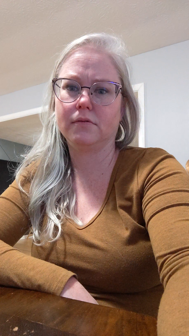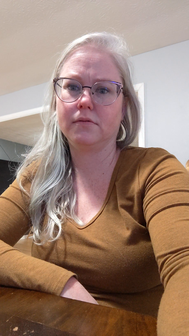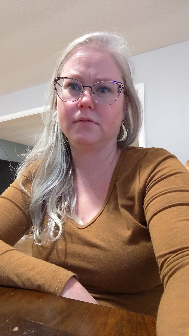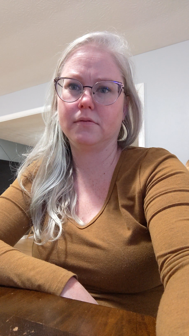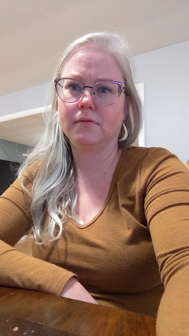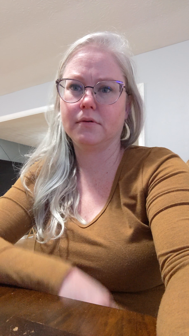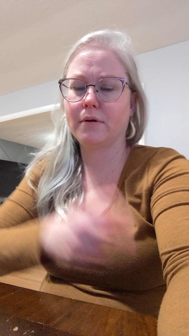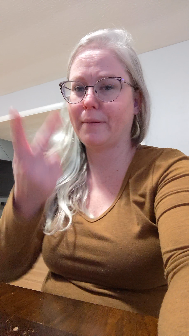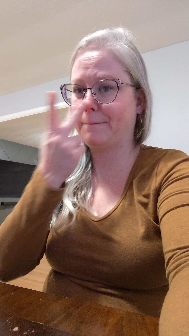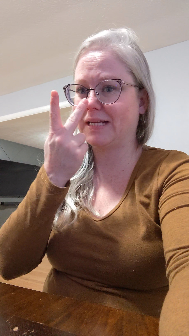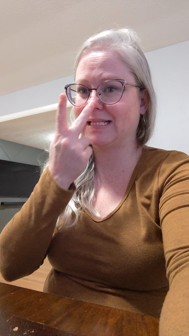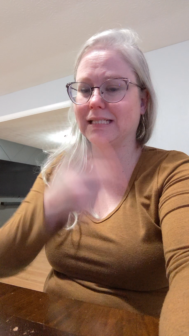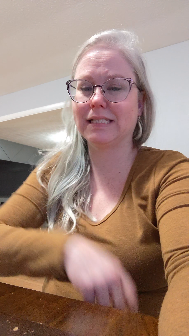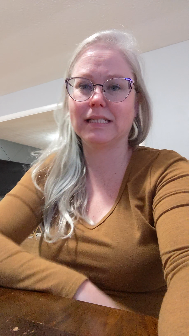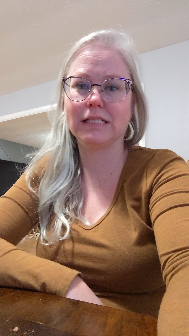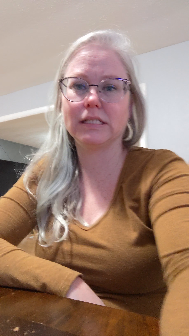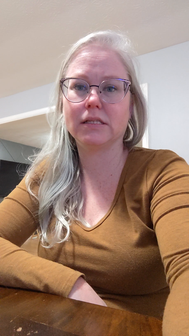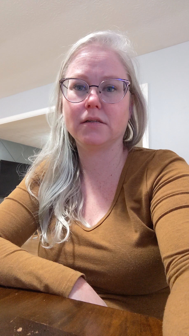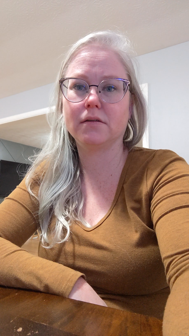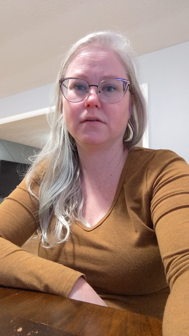penis